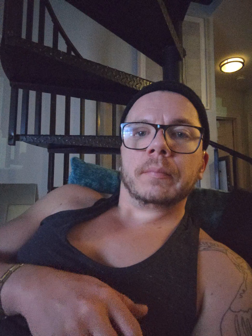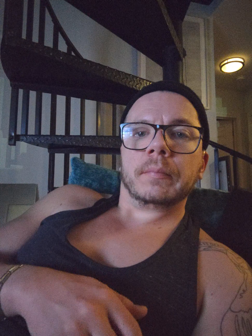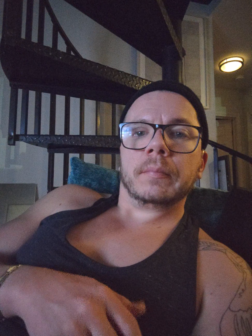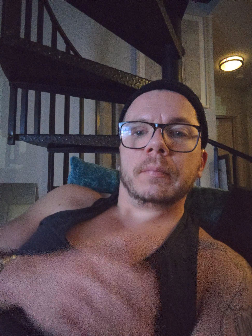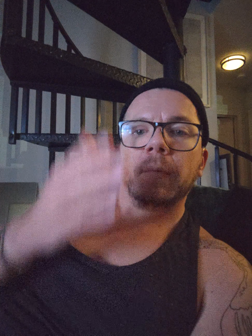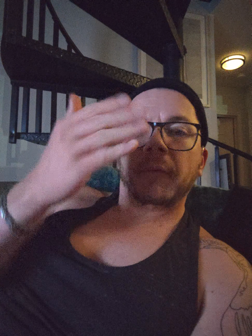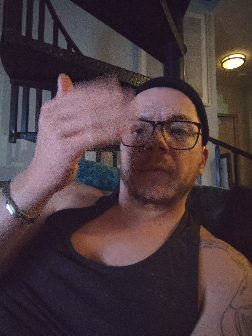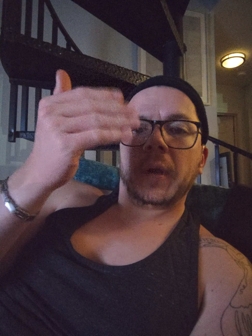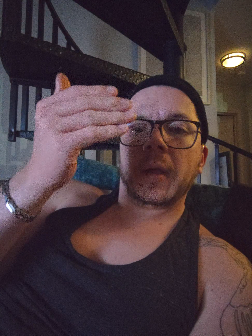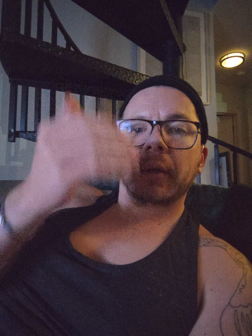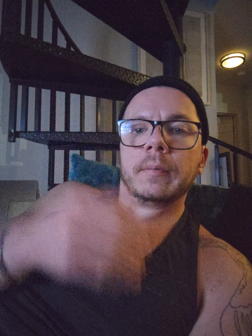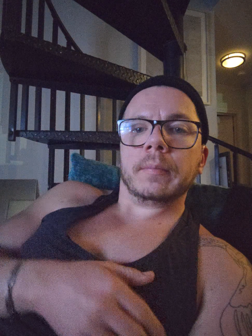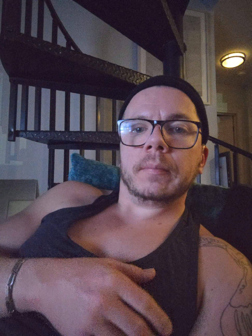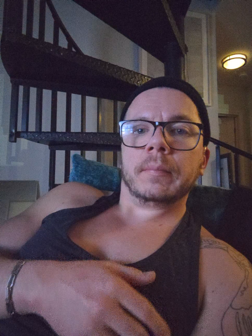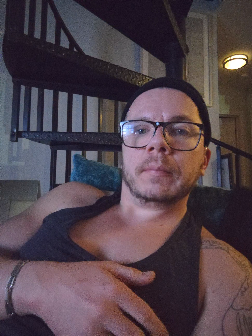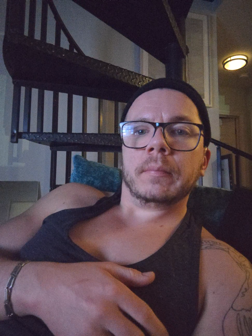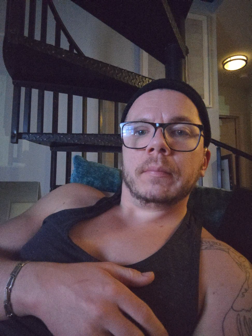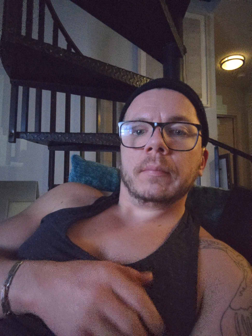flag